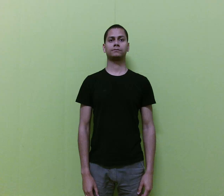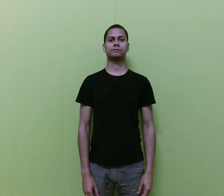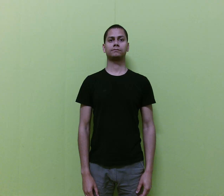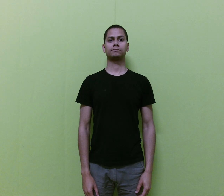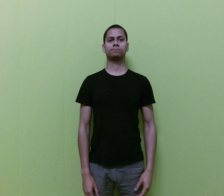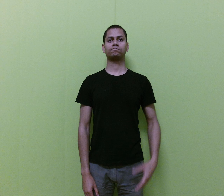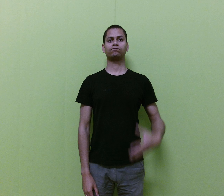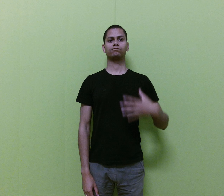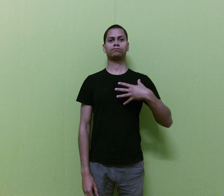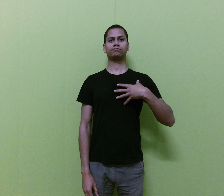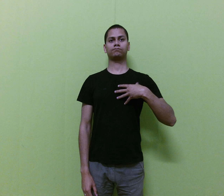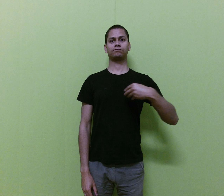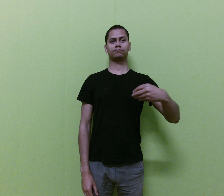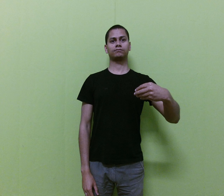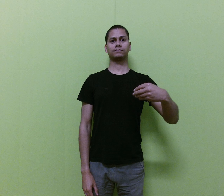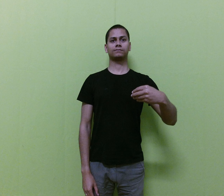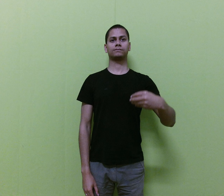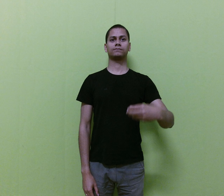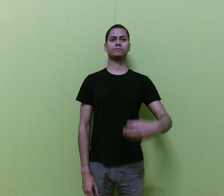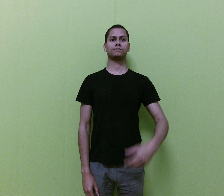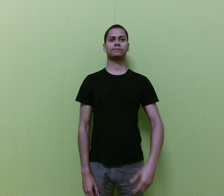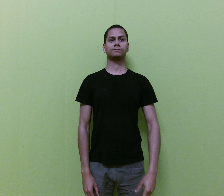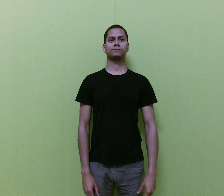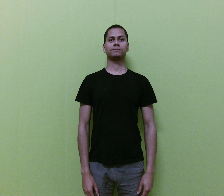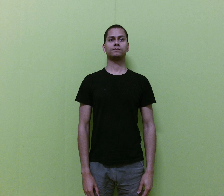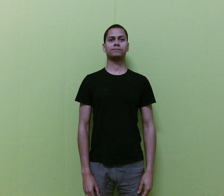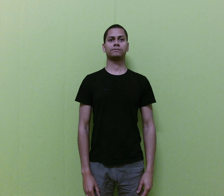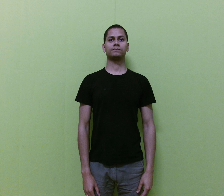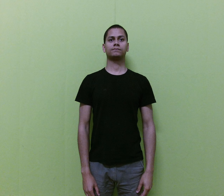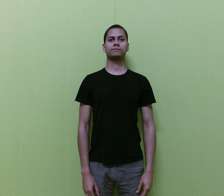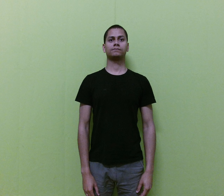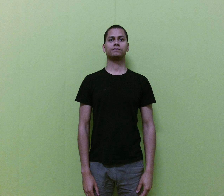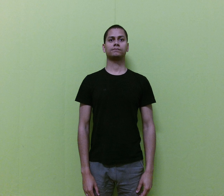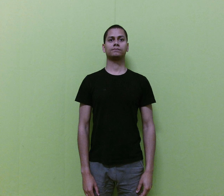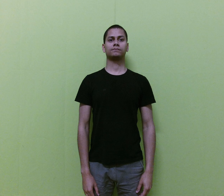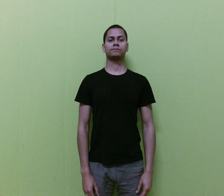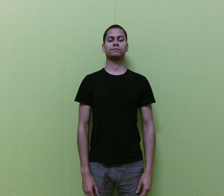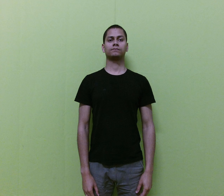filho